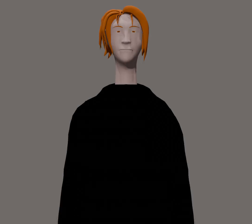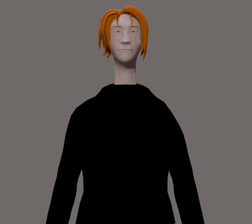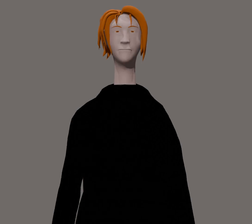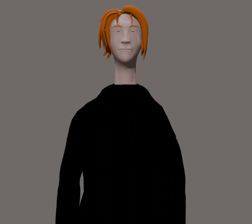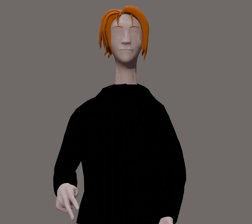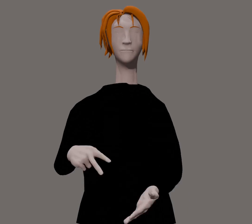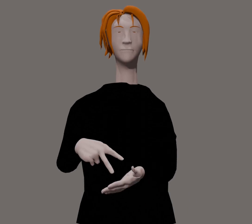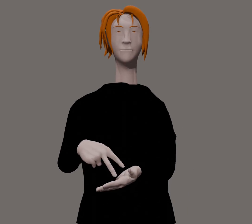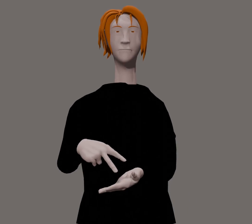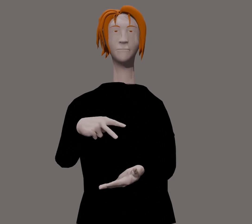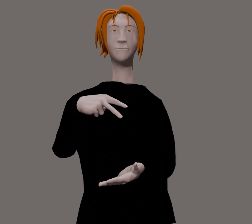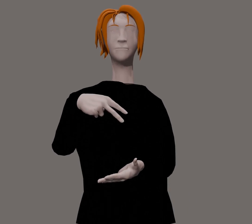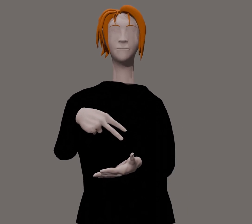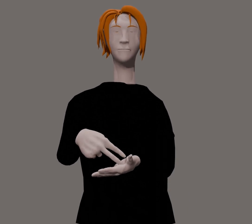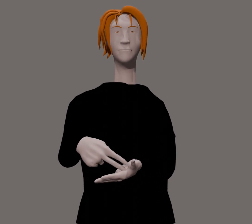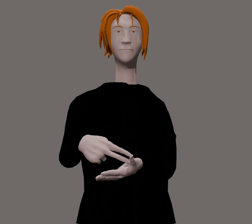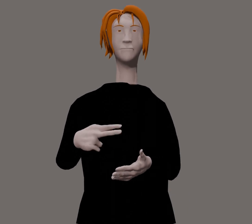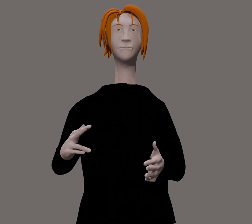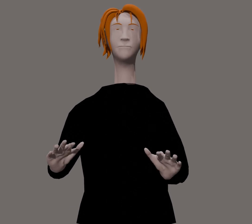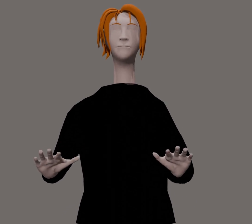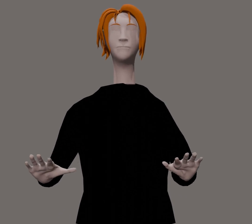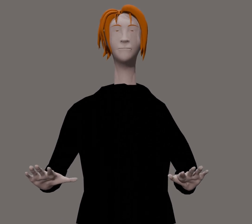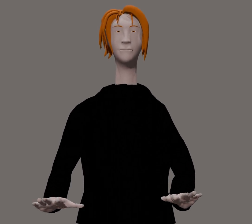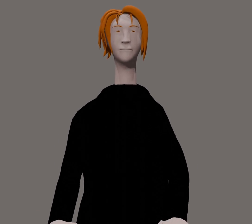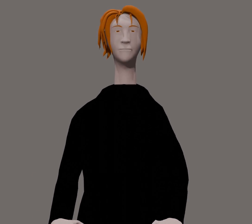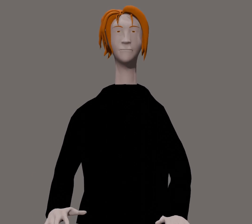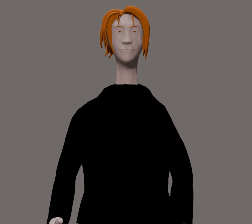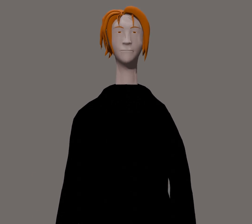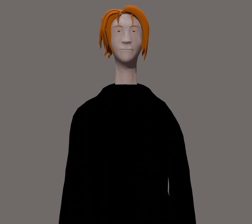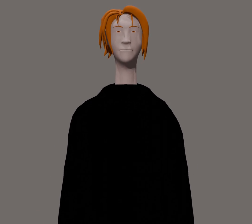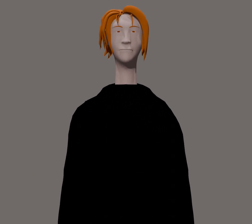Burpee